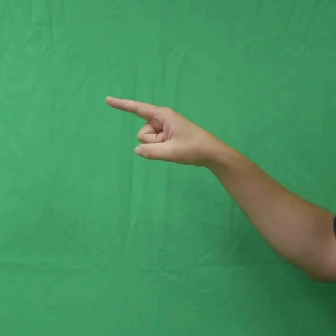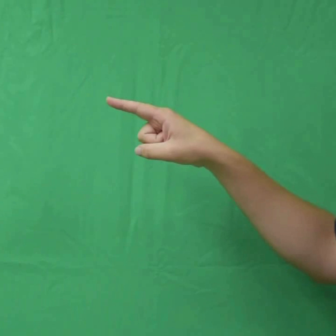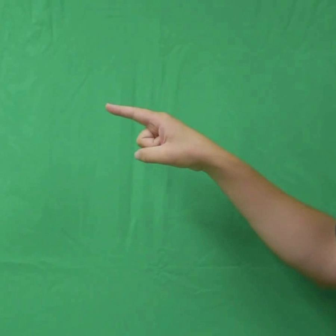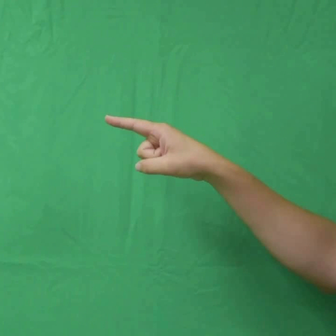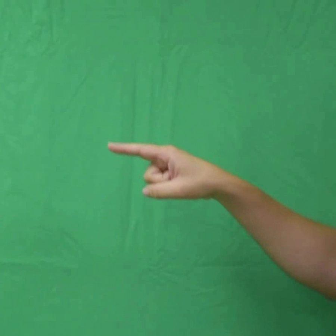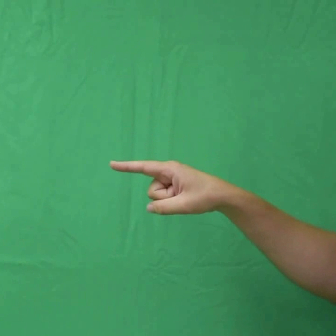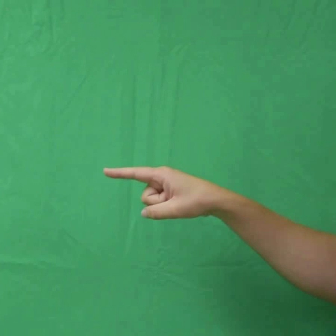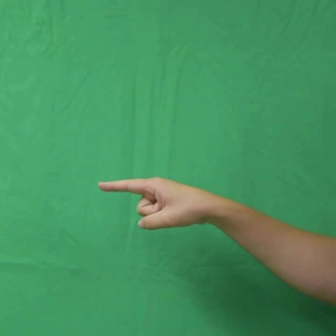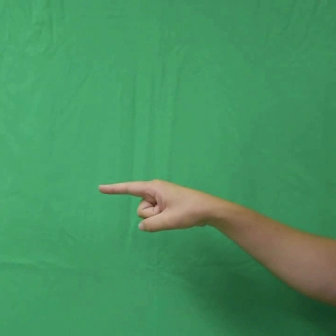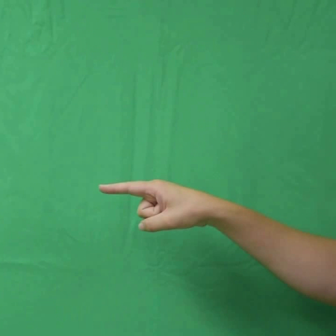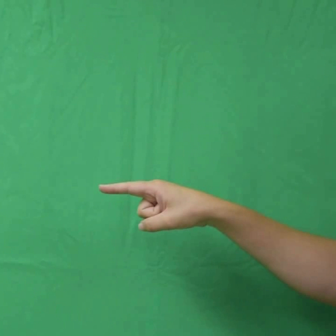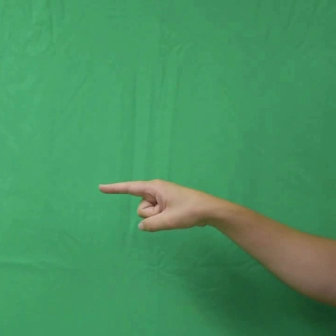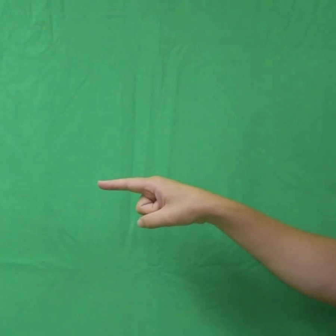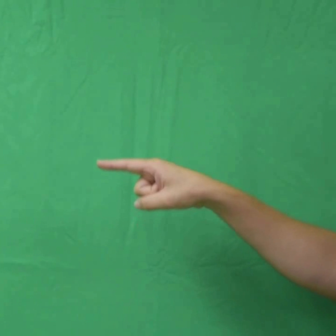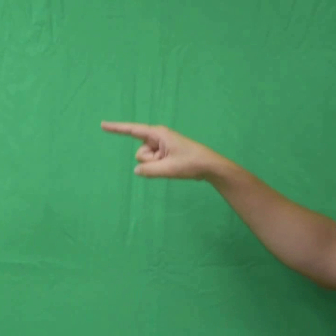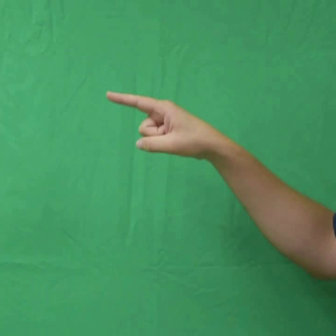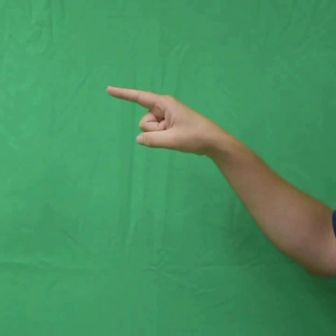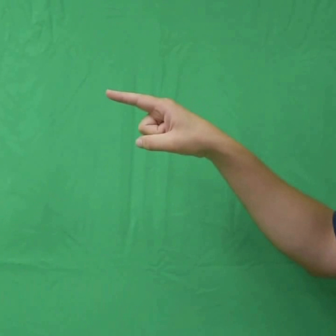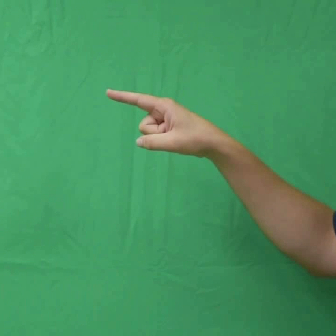Z